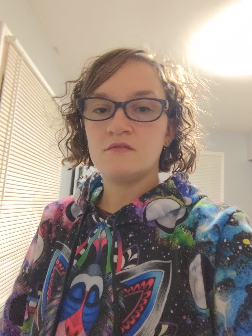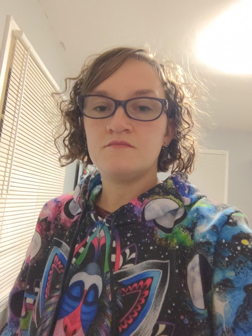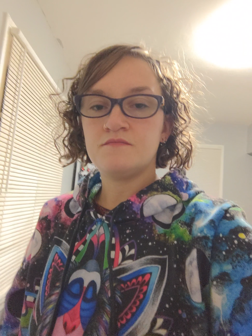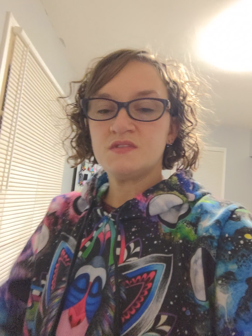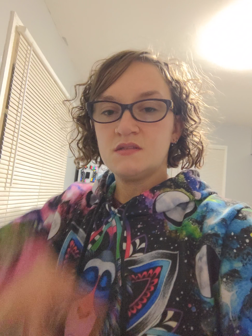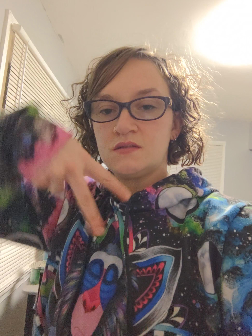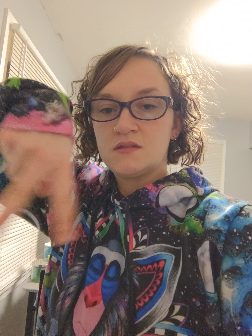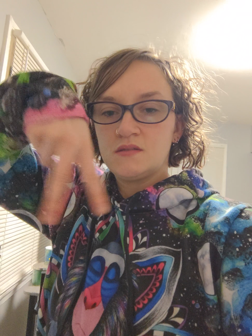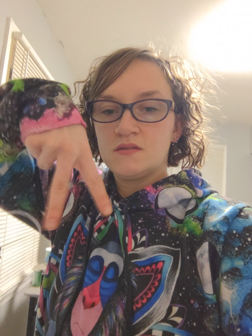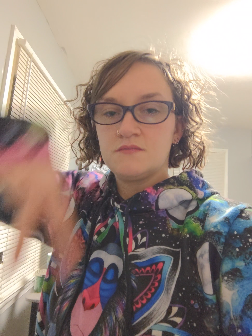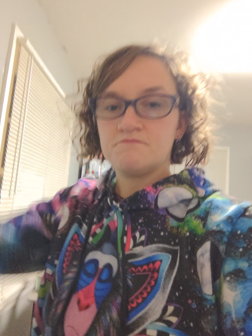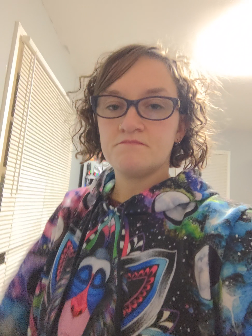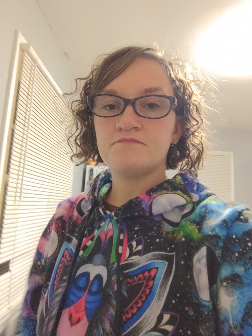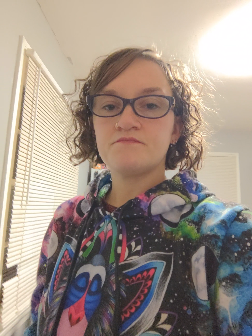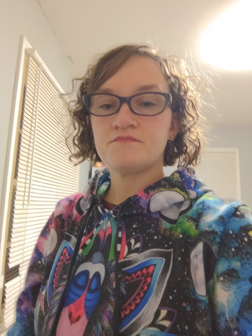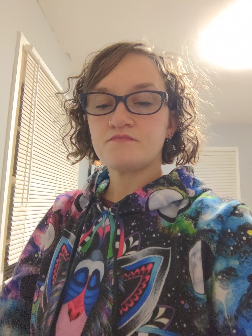dance